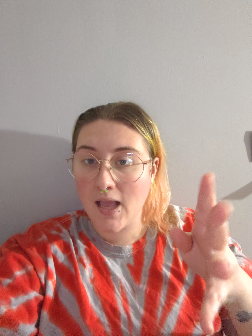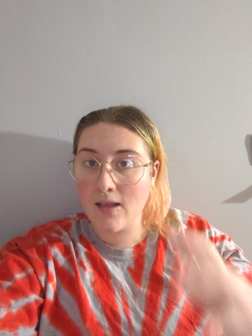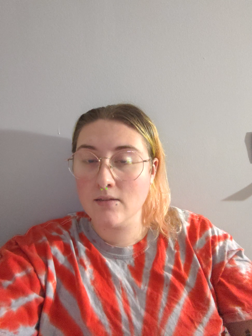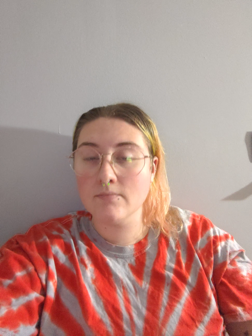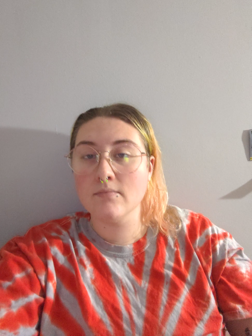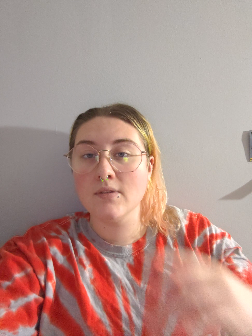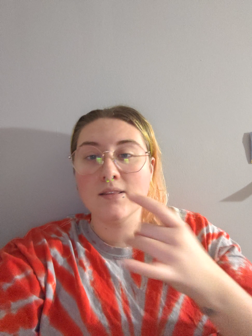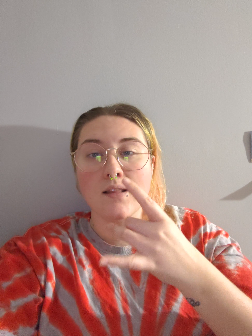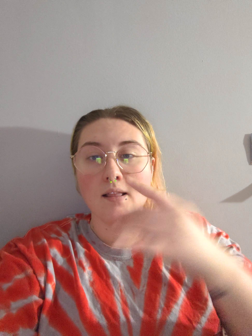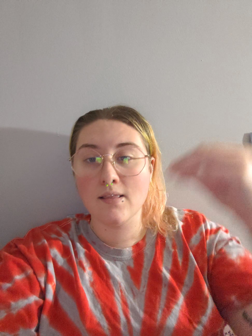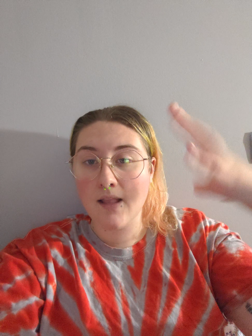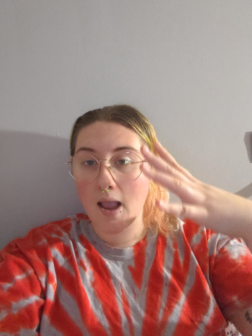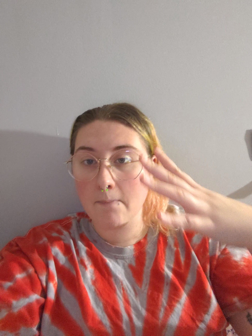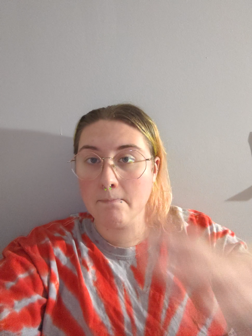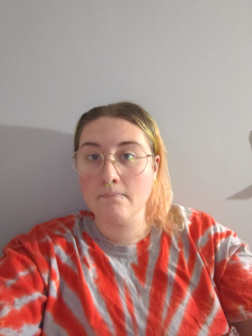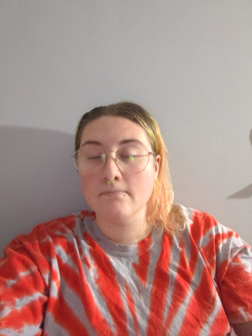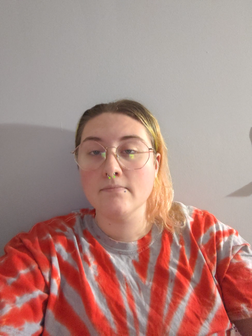lamp